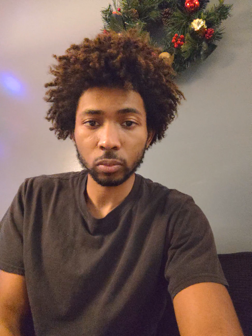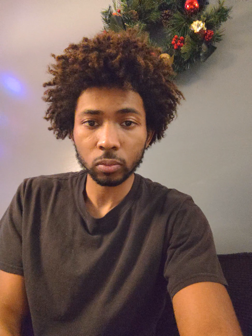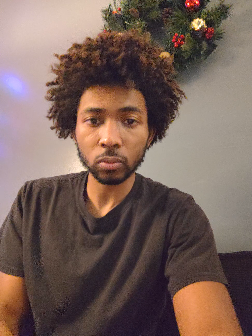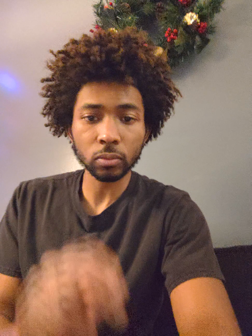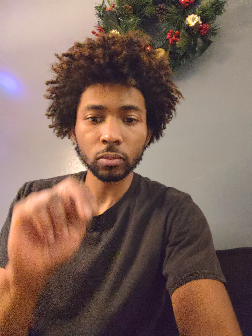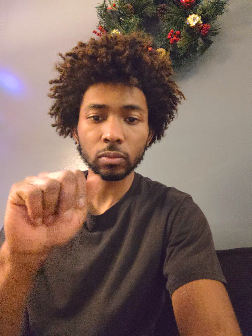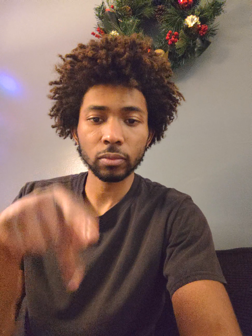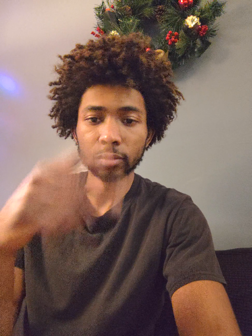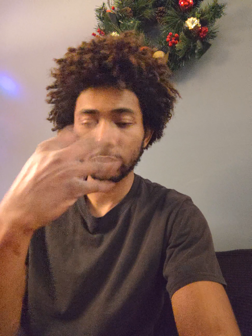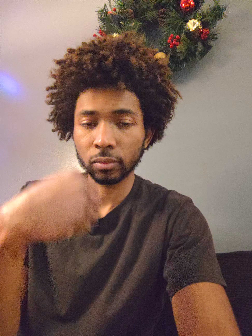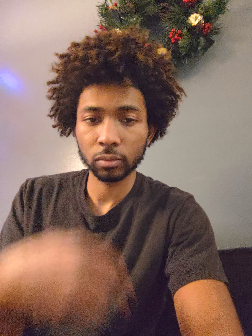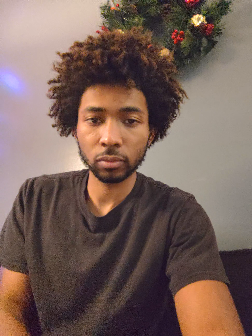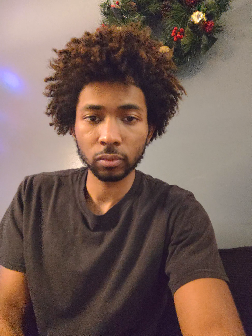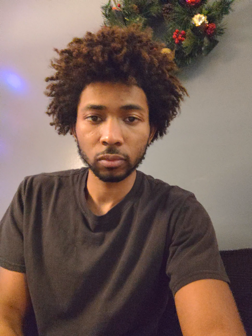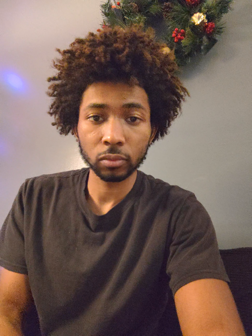nap